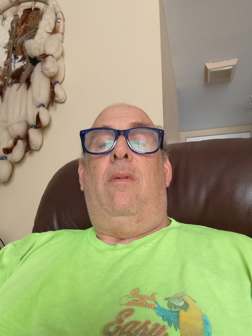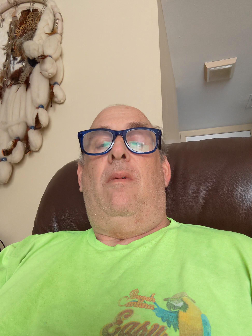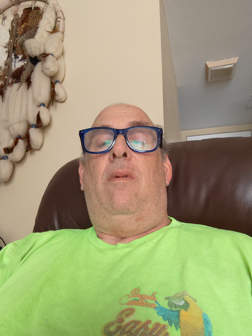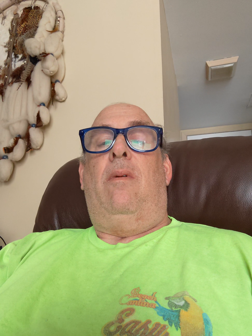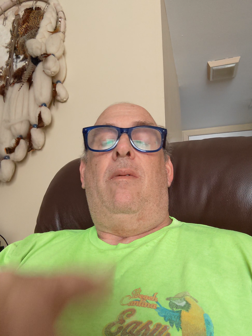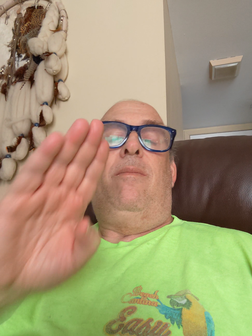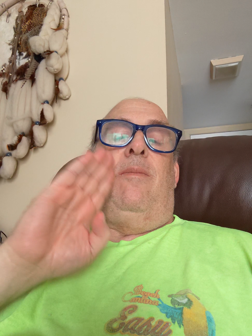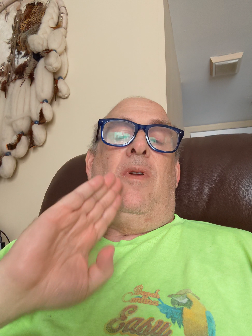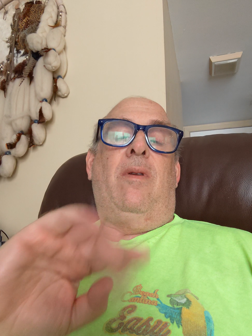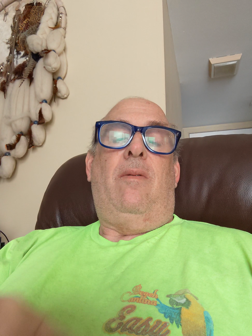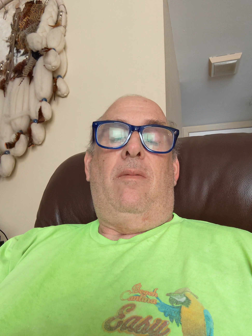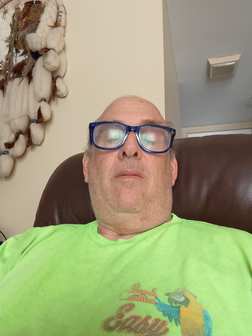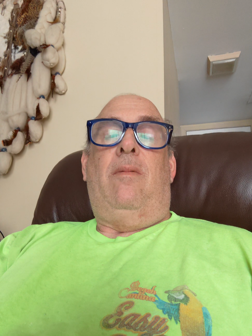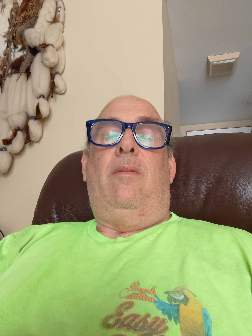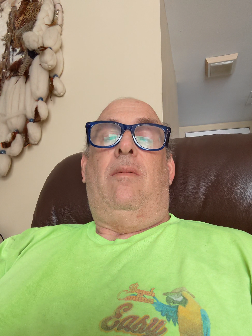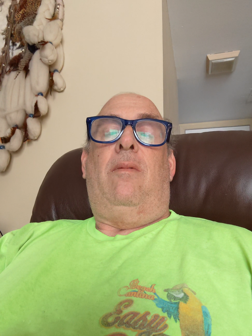brown